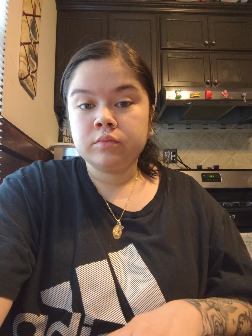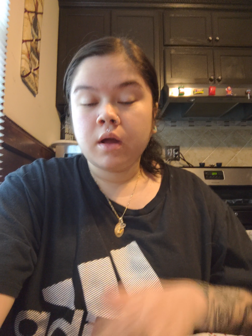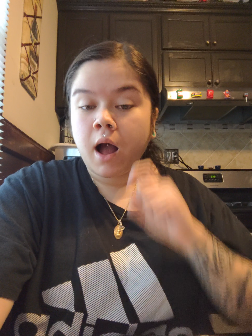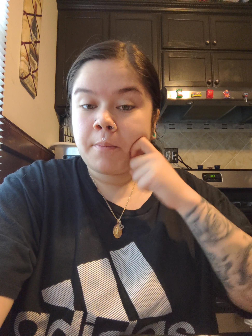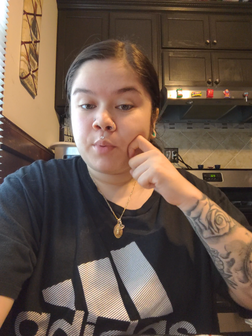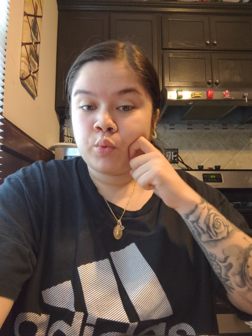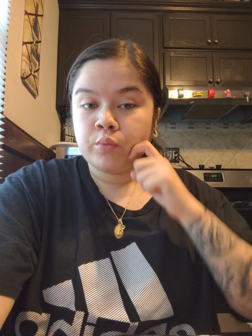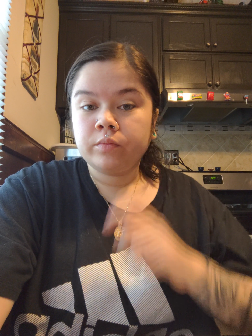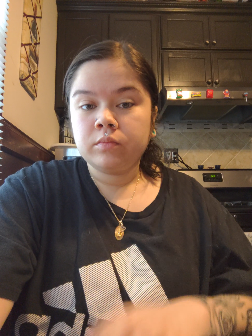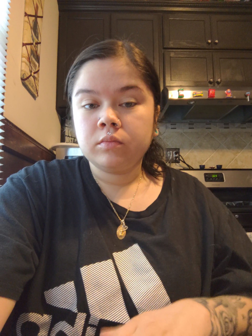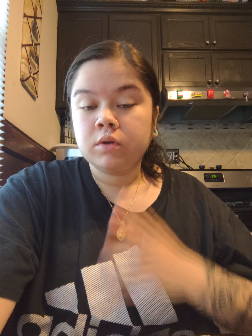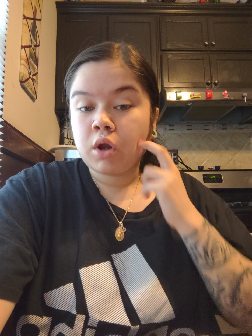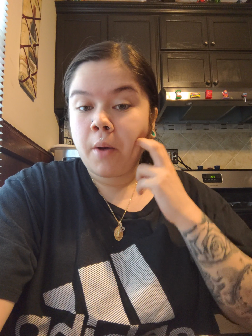apple